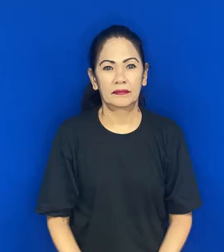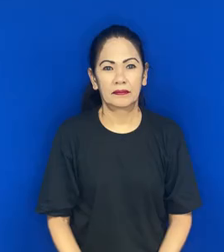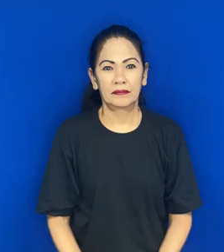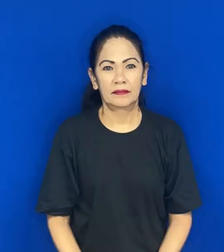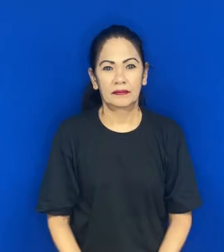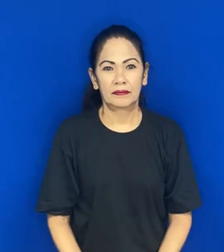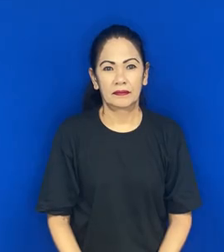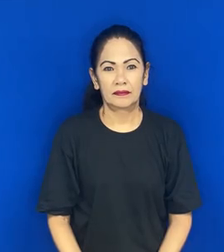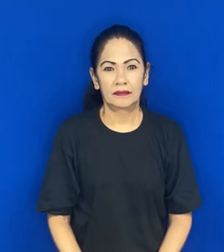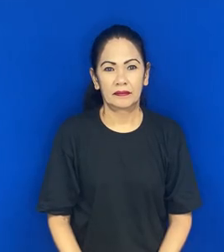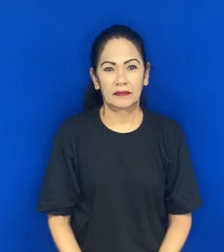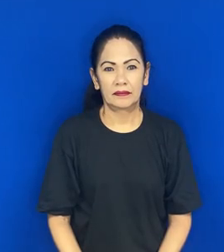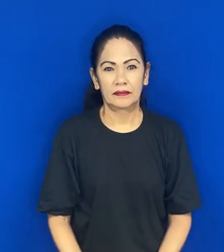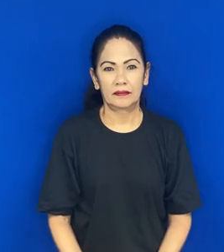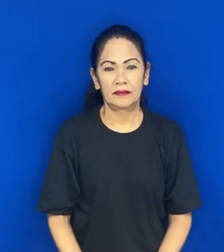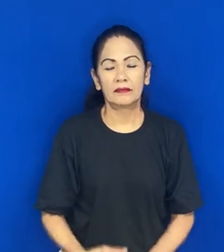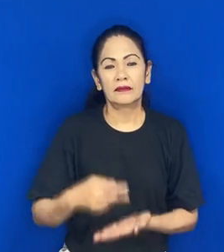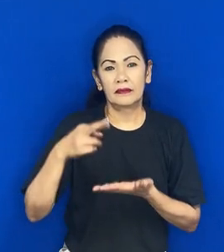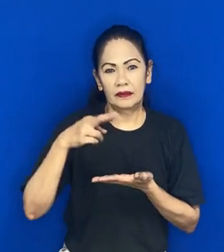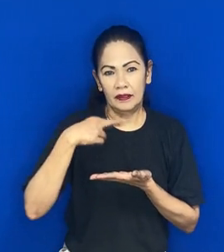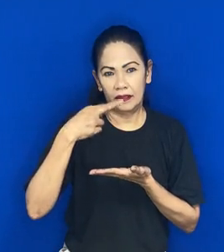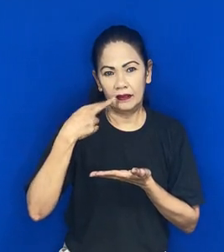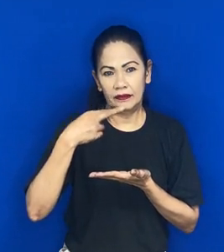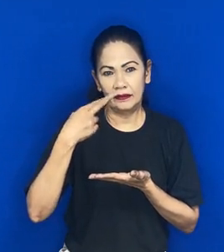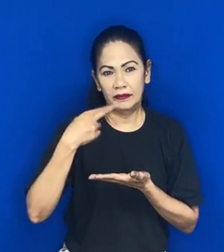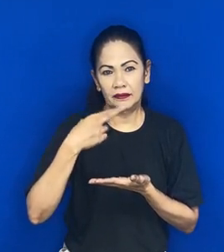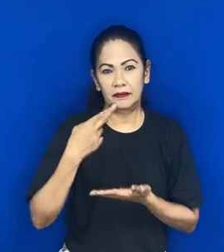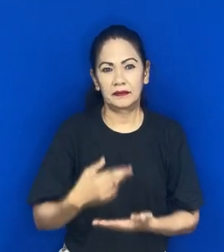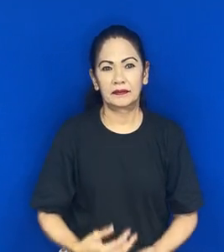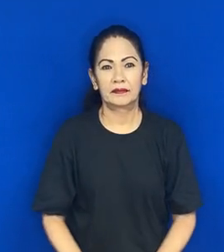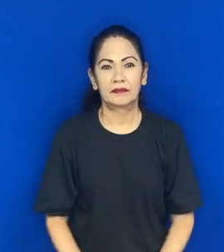rice